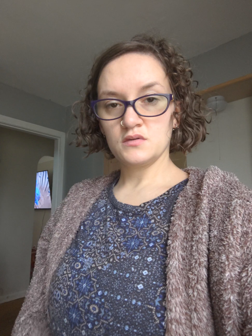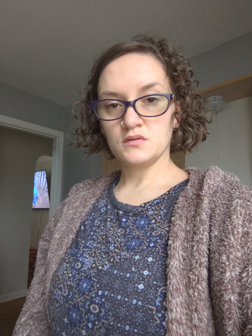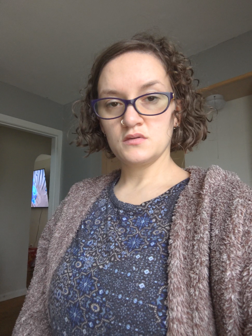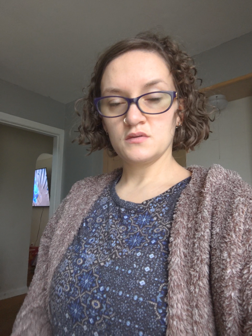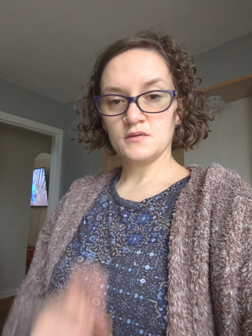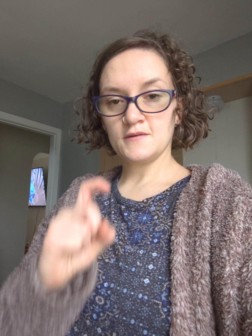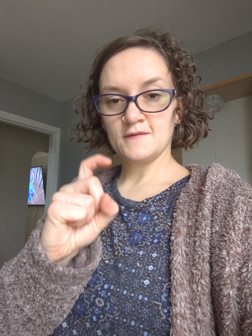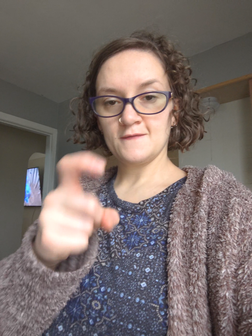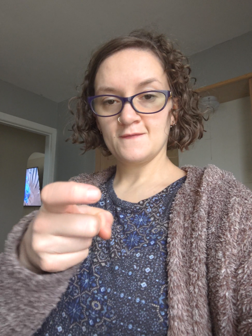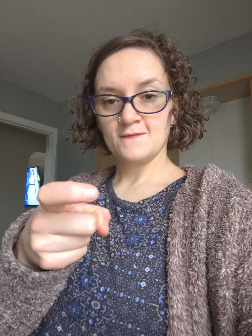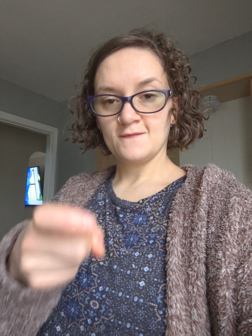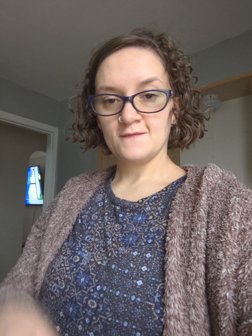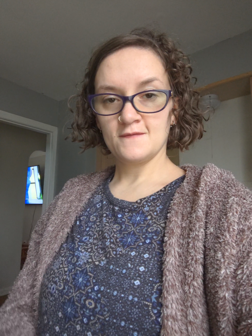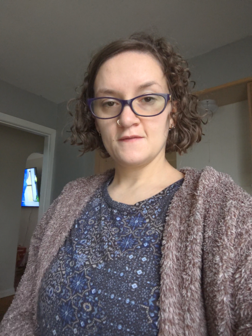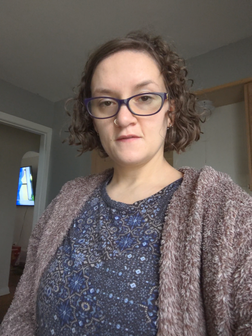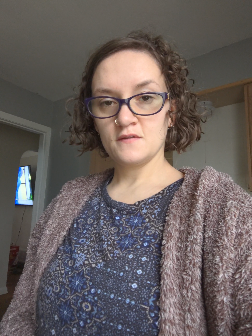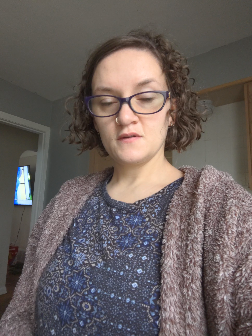gift